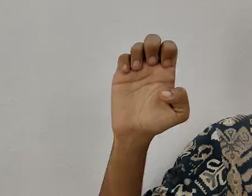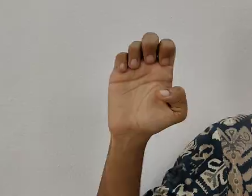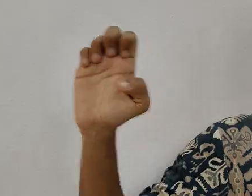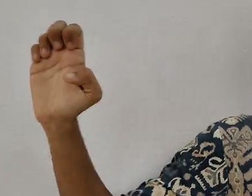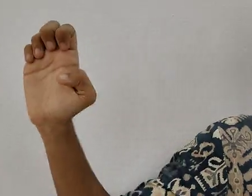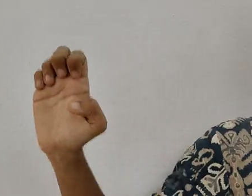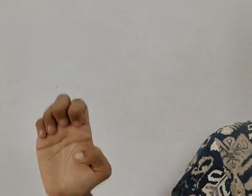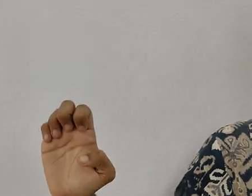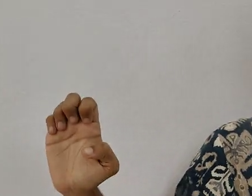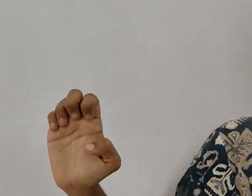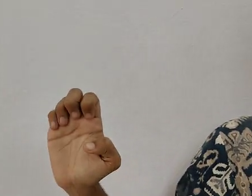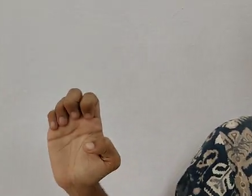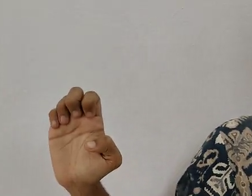ഈ